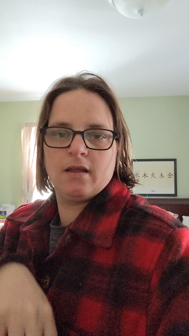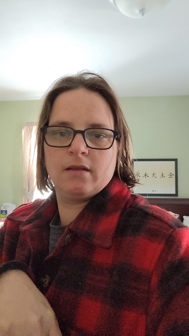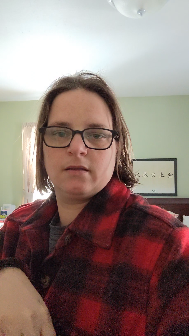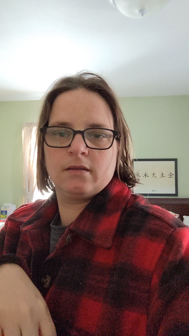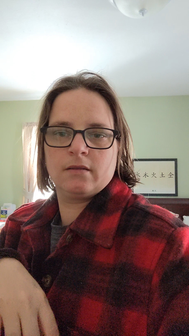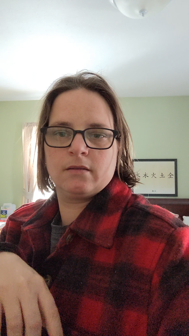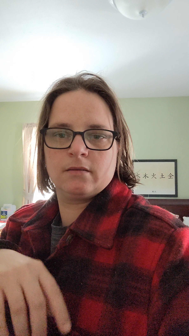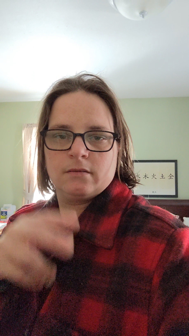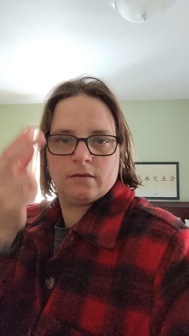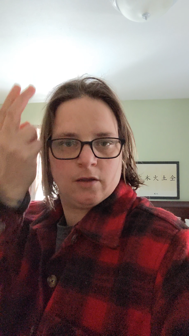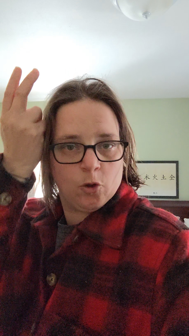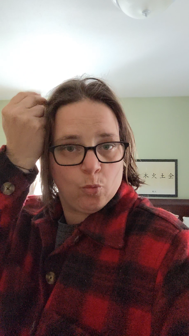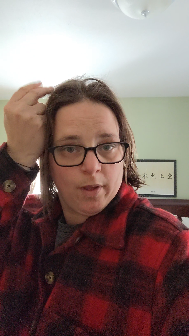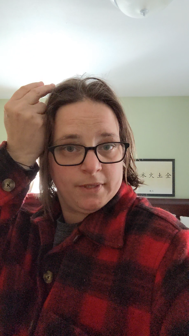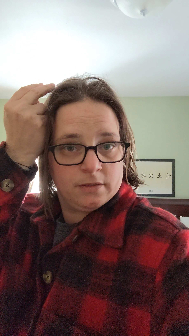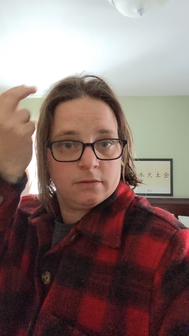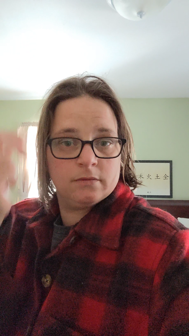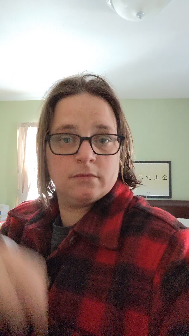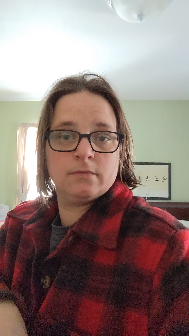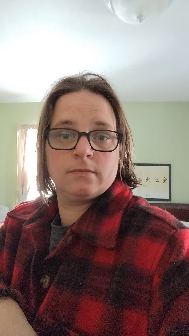rabbit